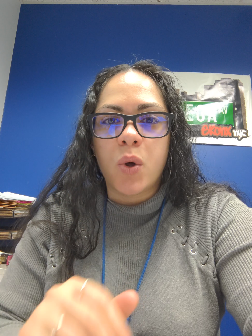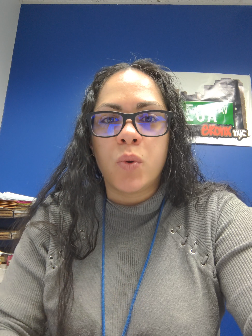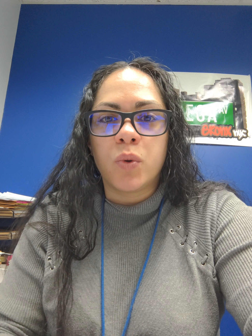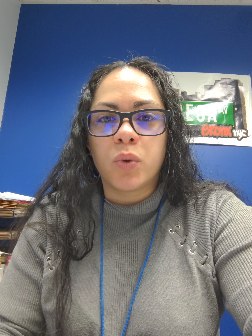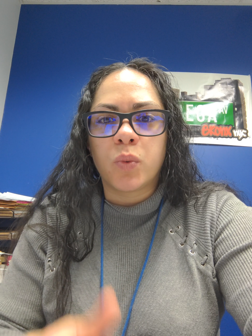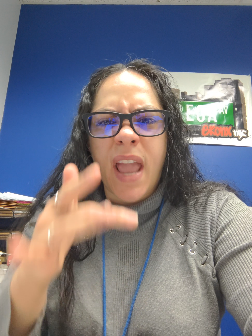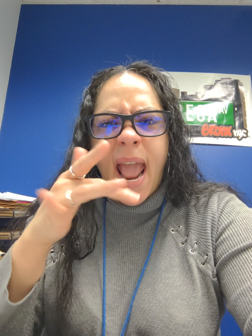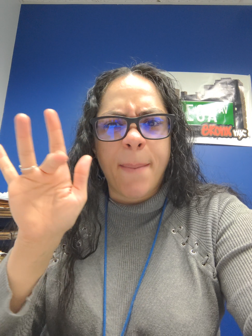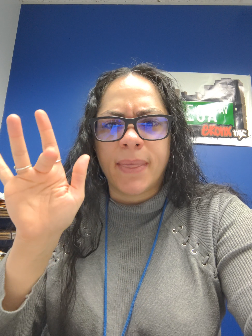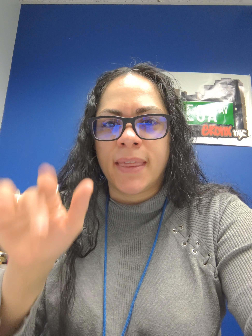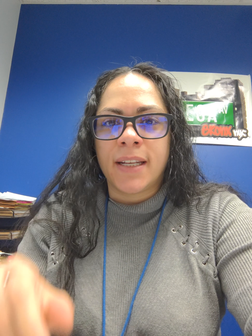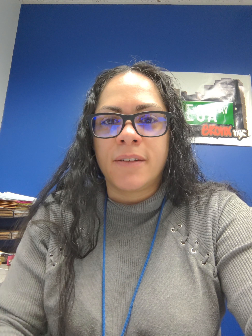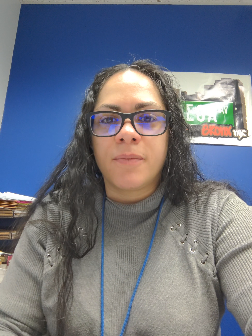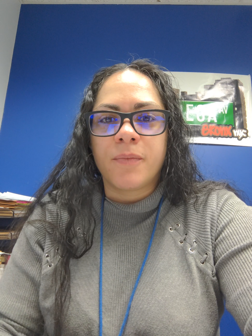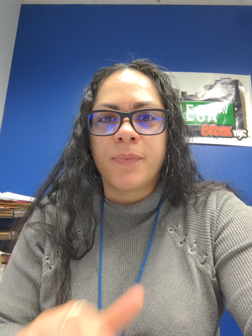empty